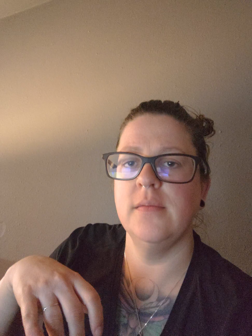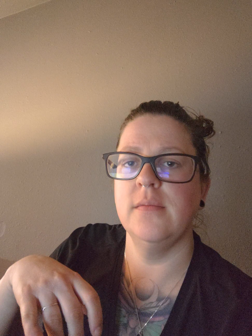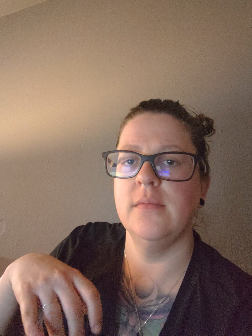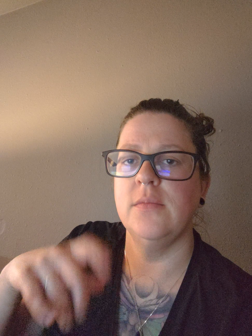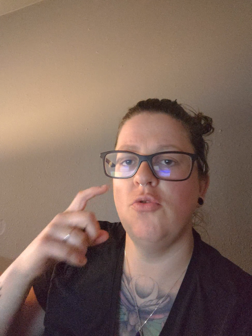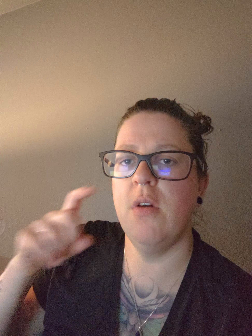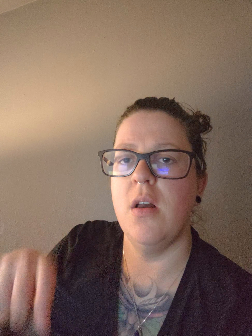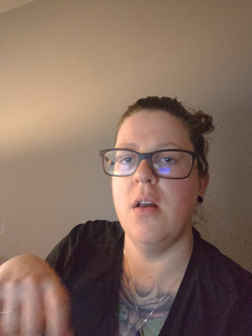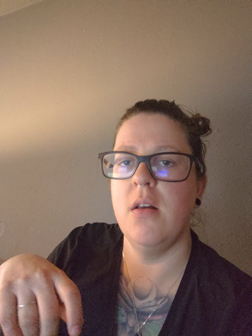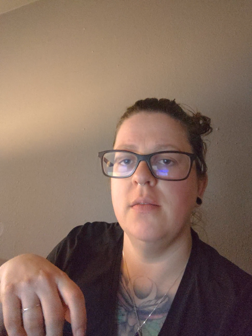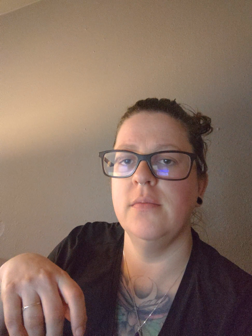cry